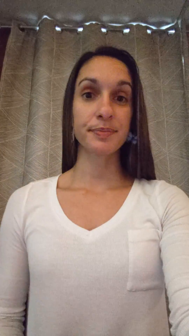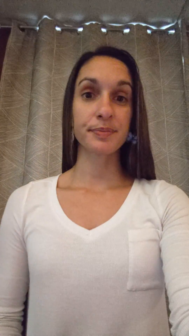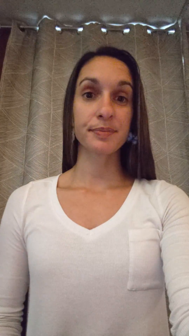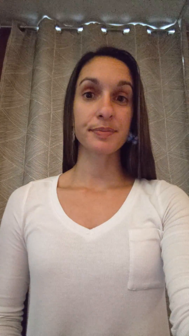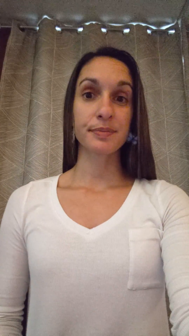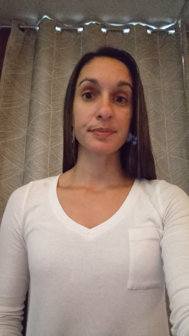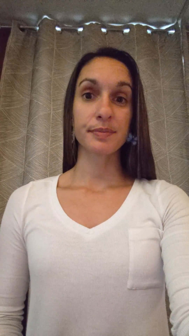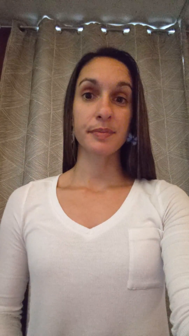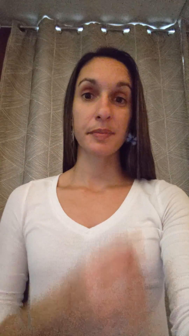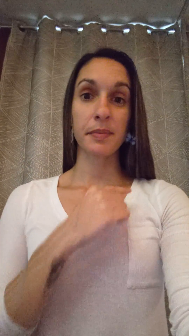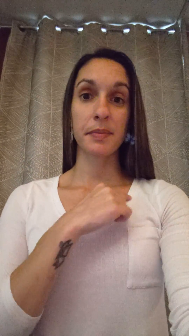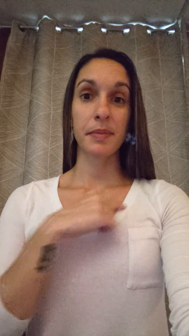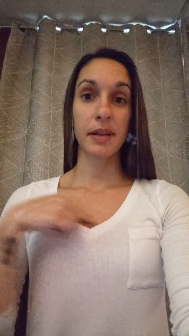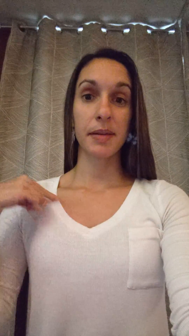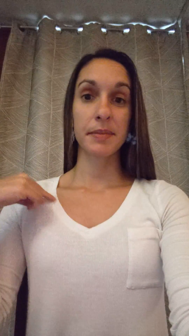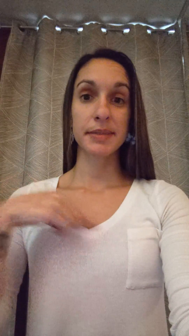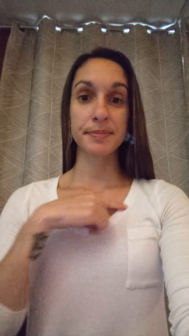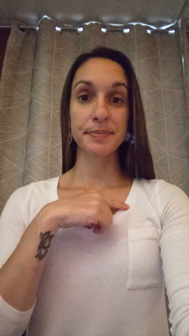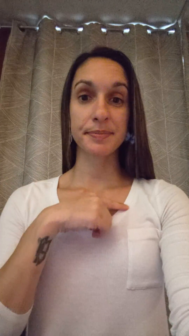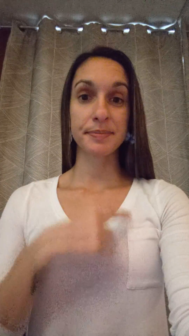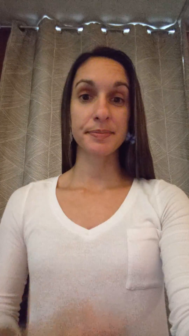bib